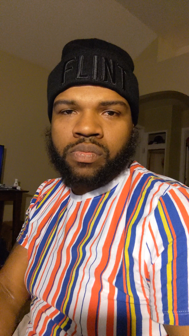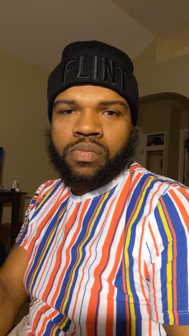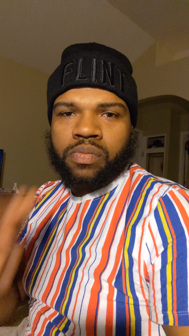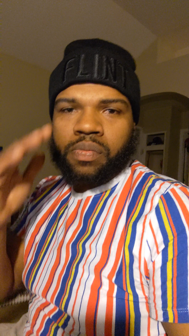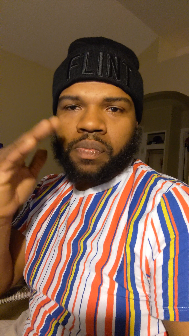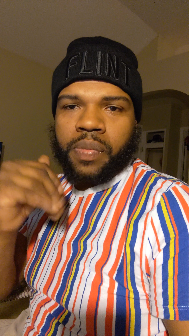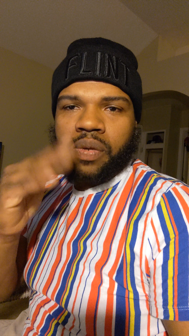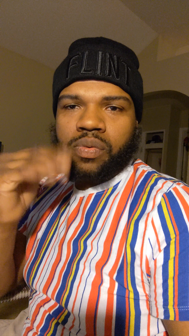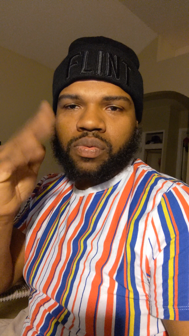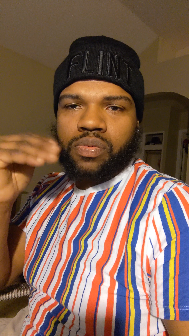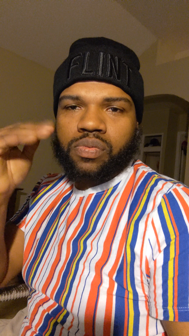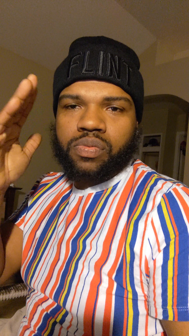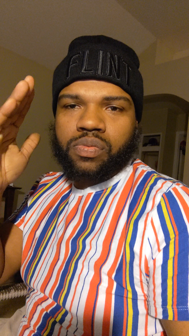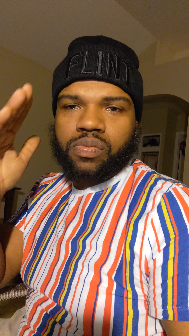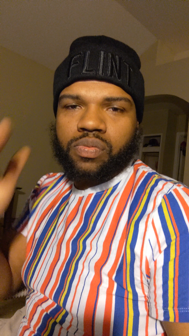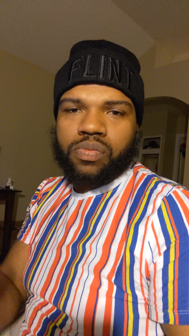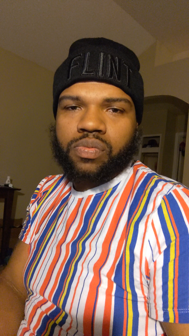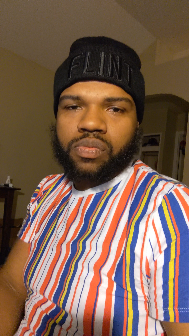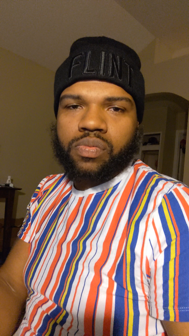build